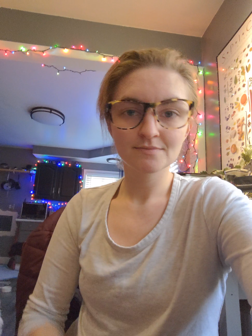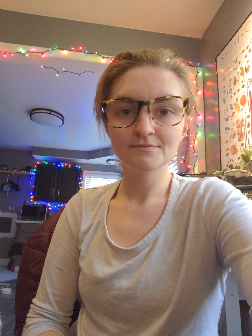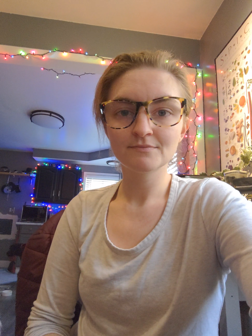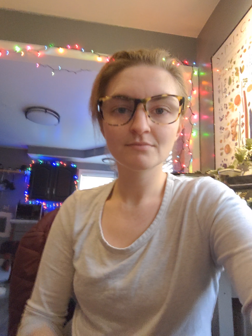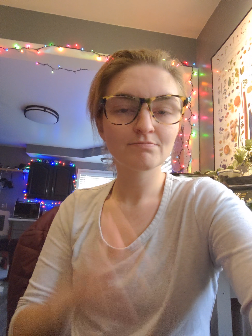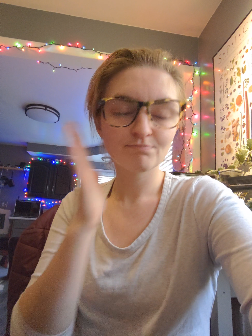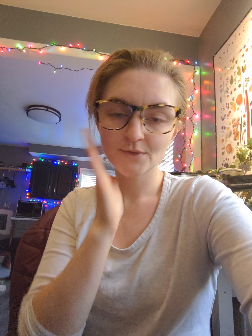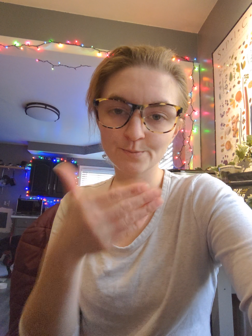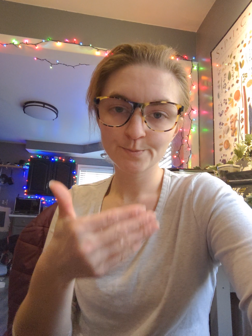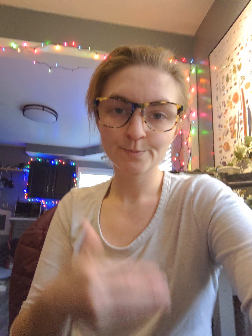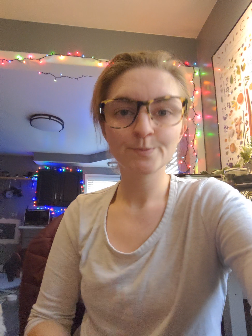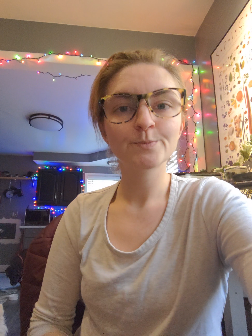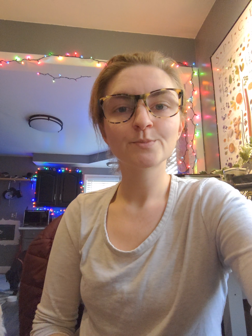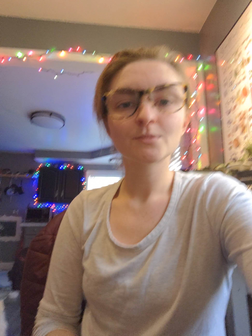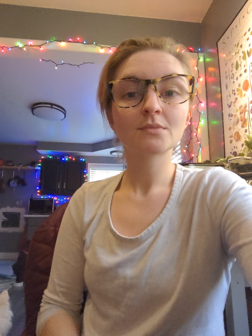bedroom